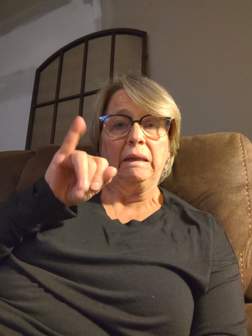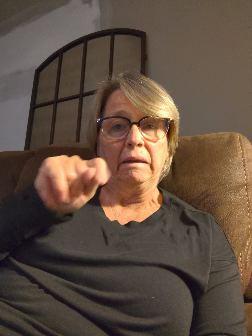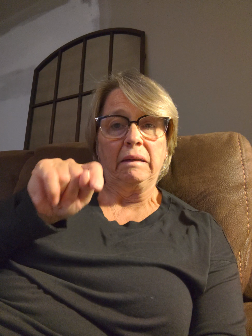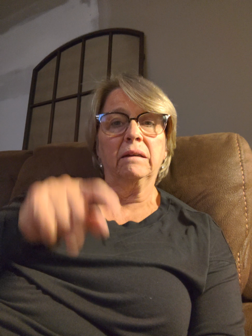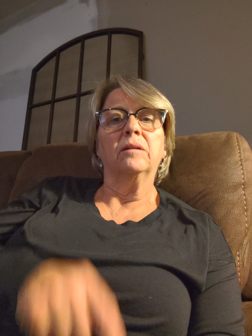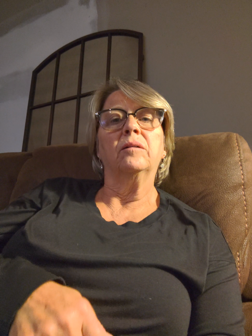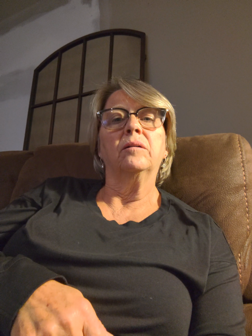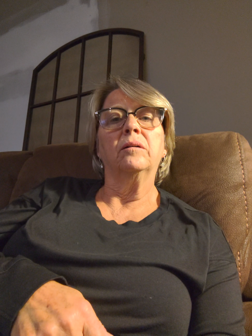he/she/it